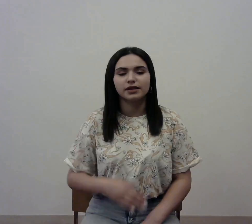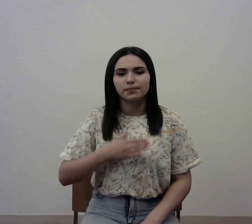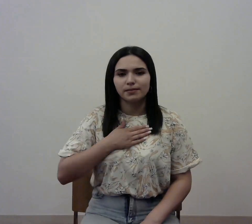mən